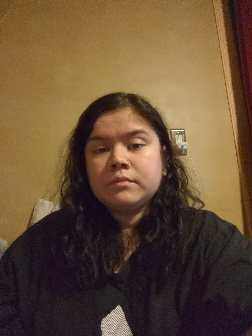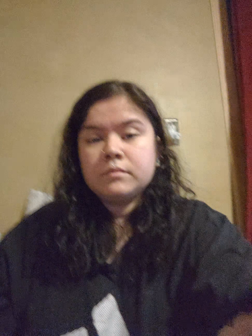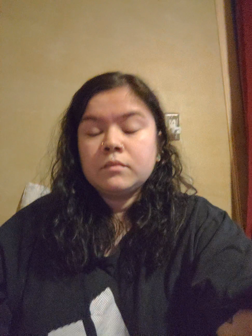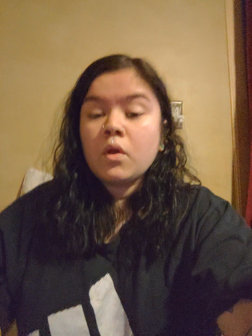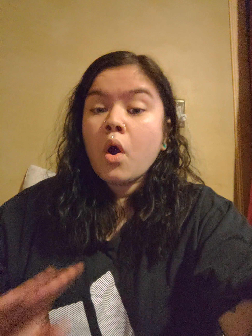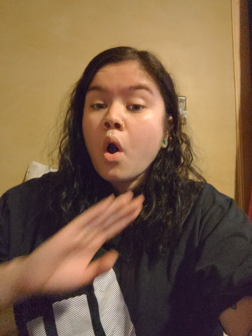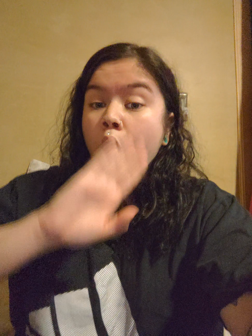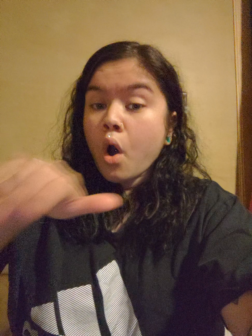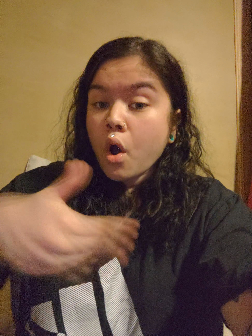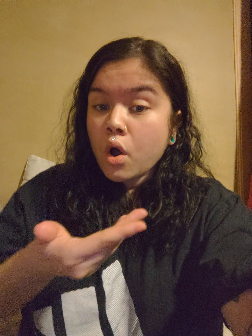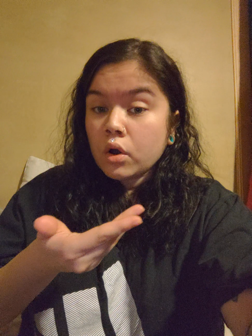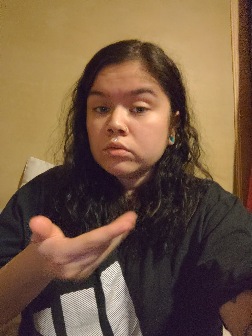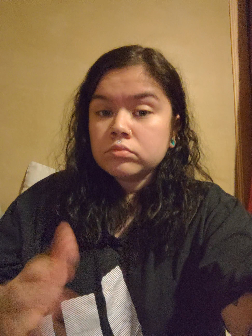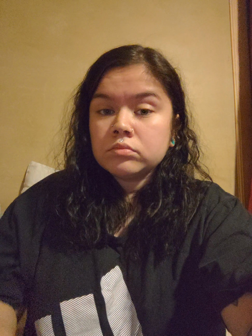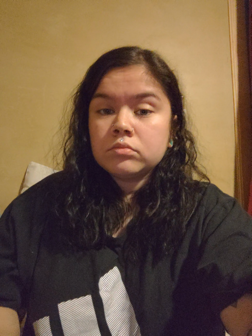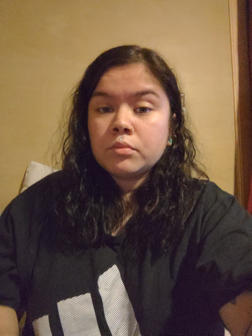all